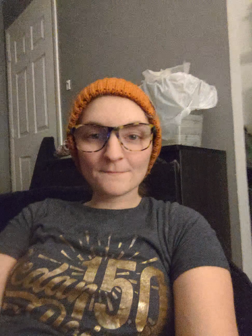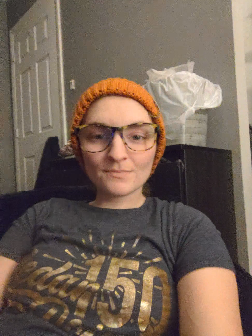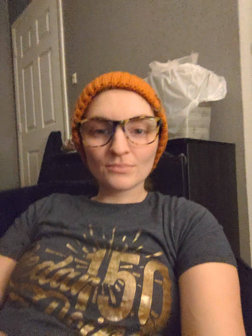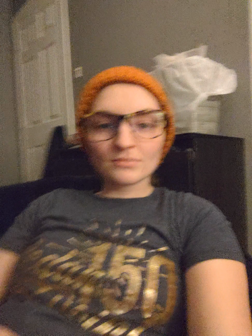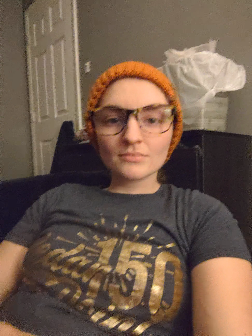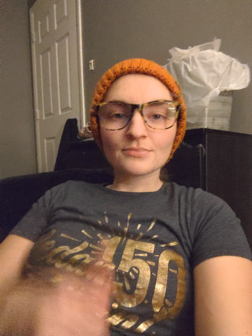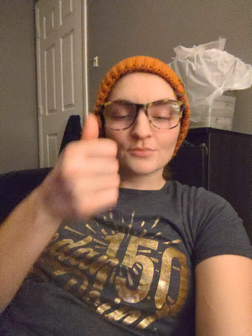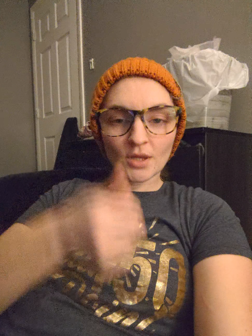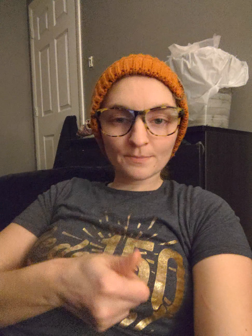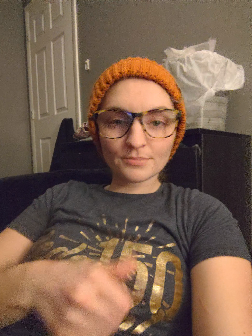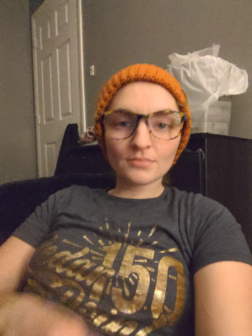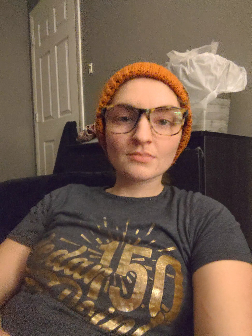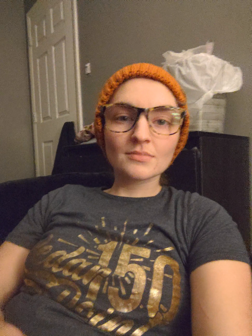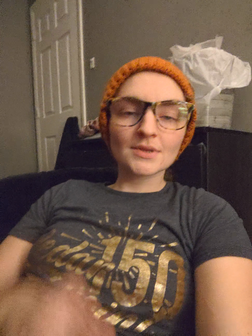every